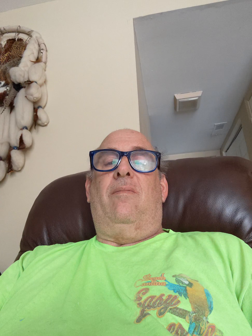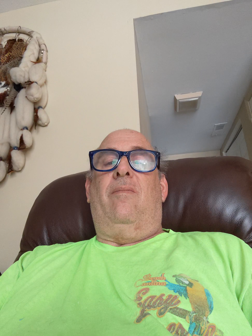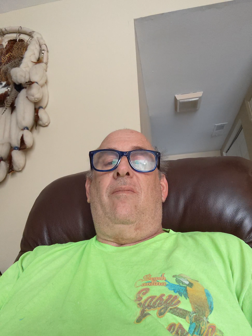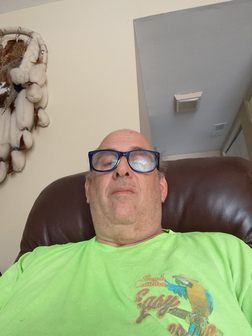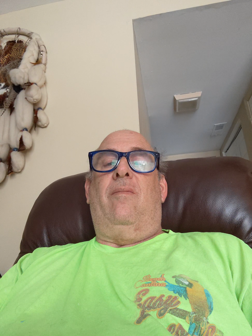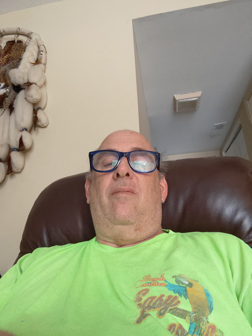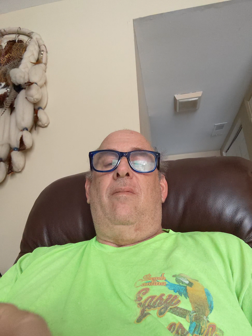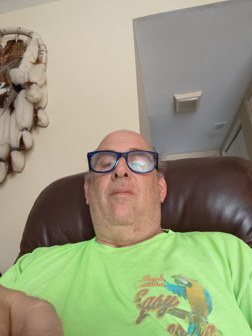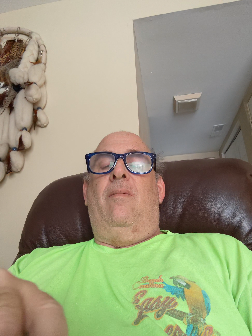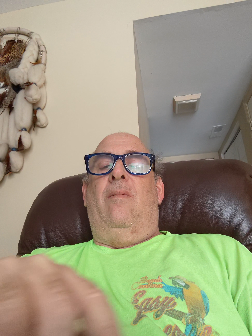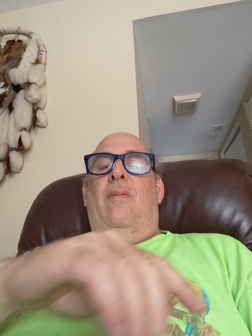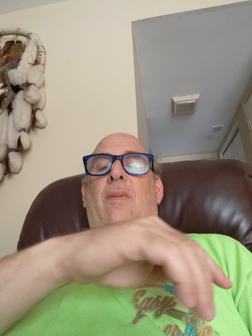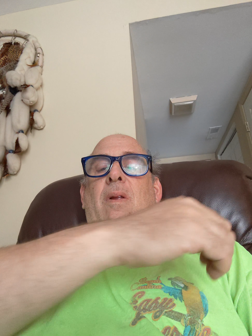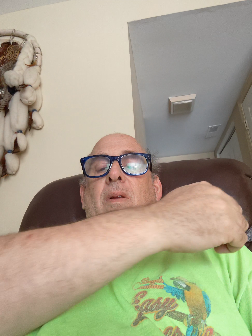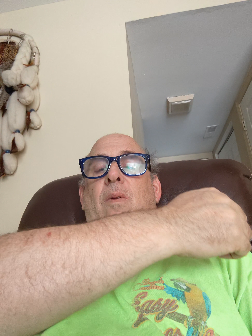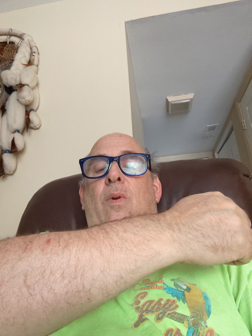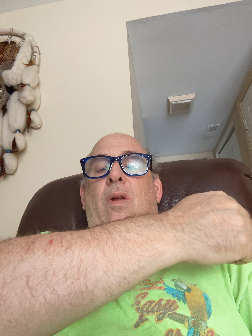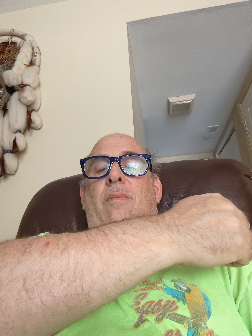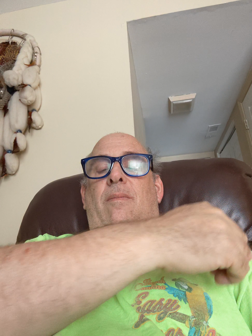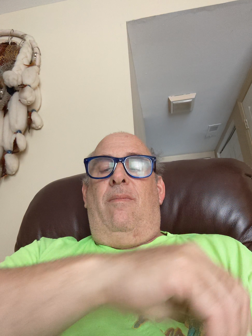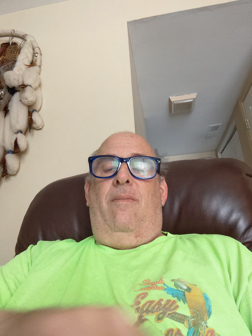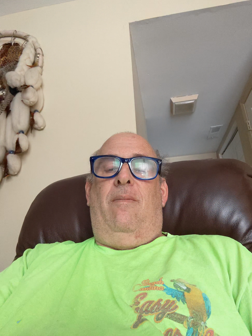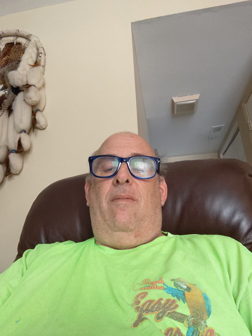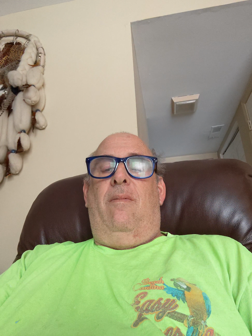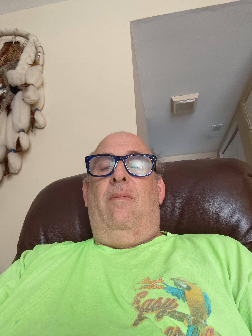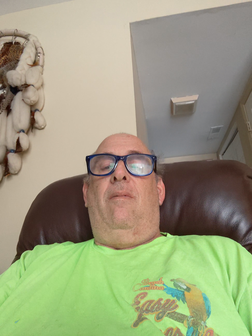arm